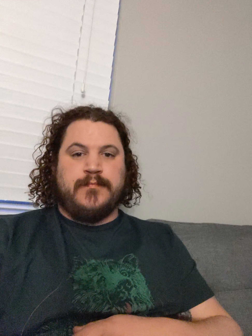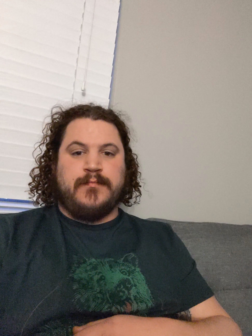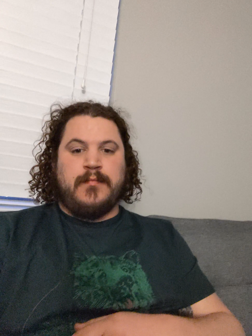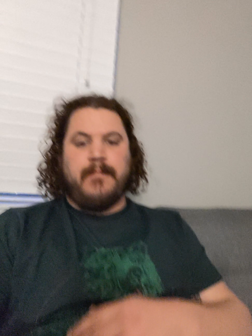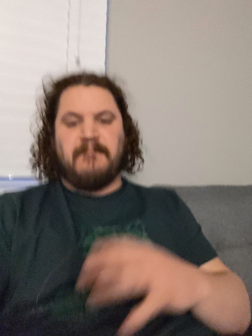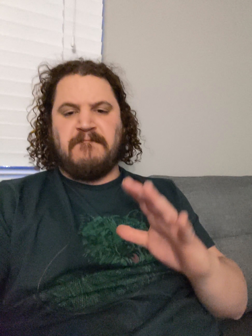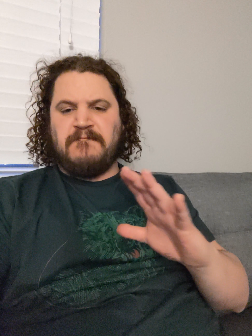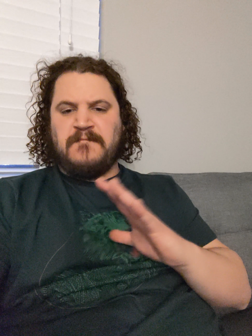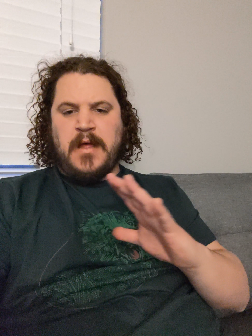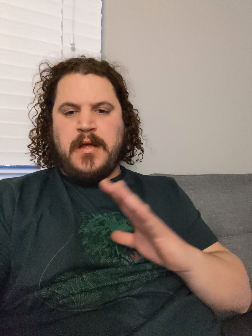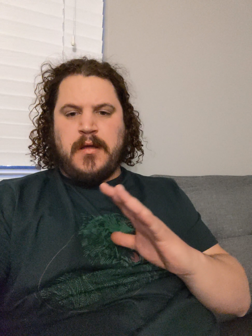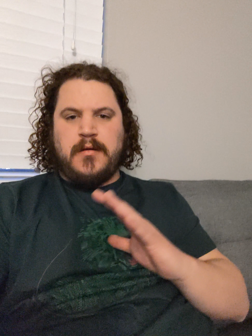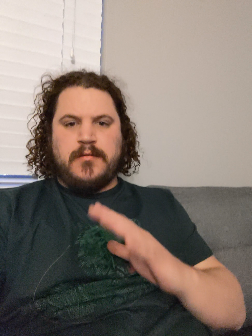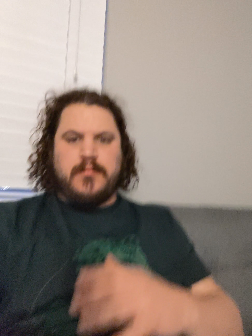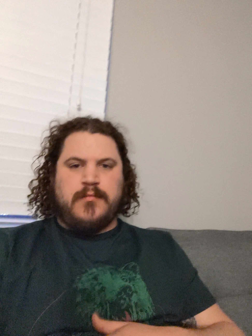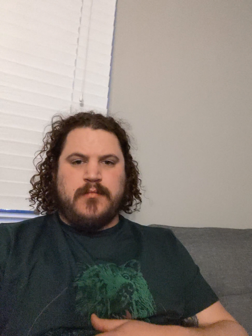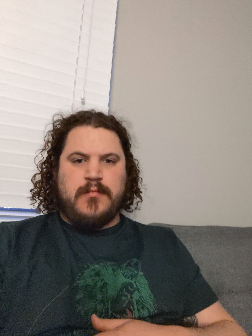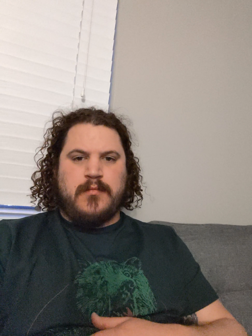fine